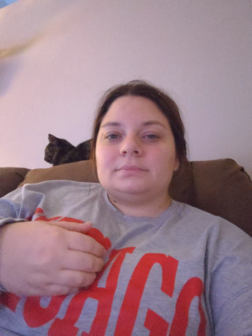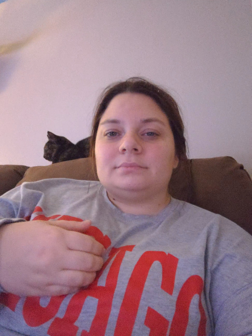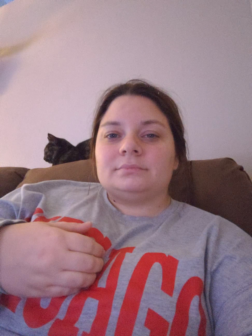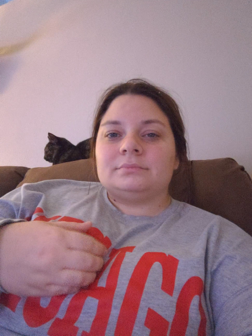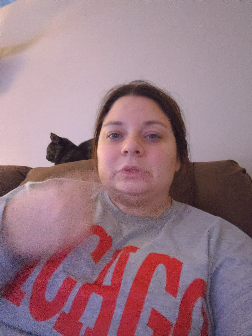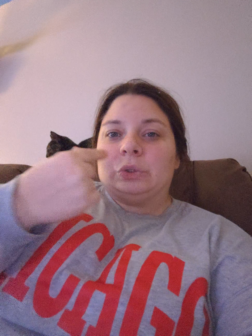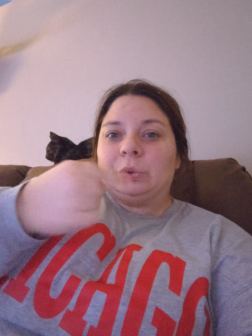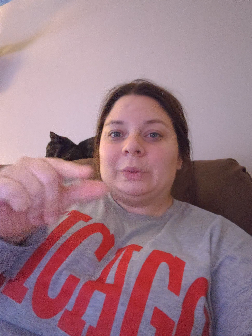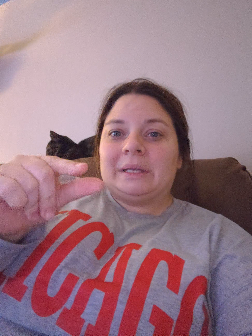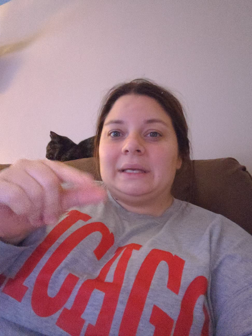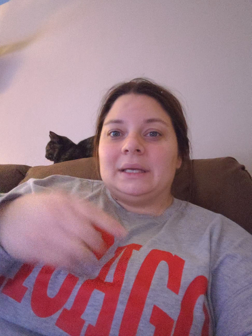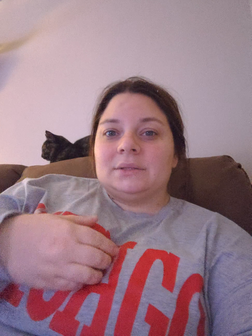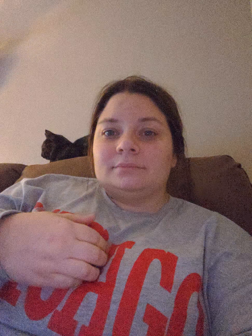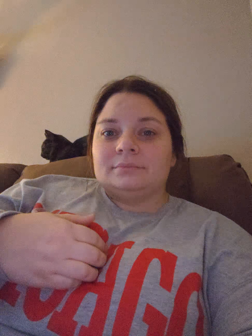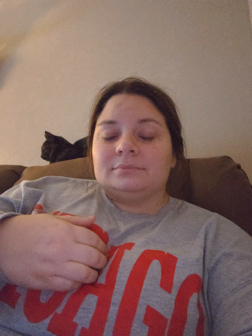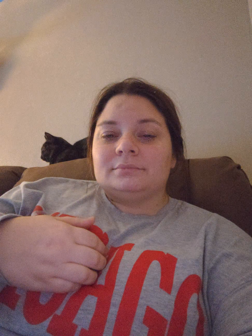green